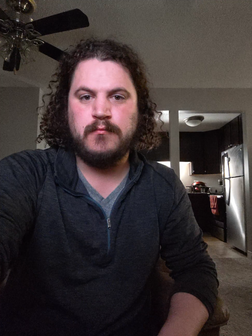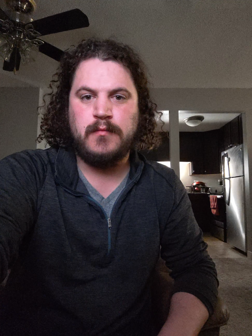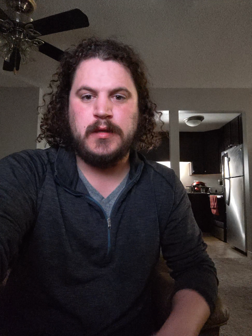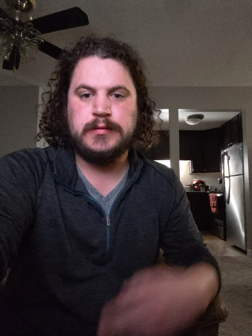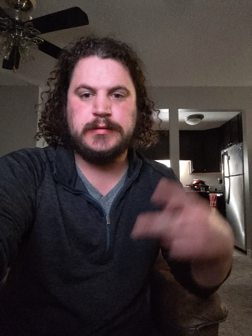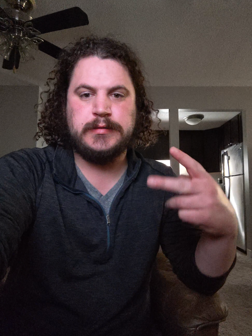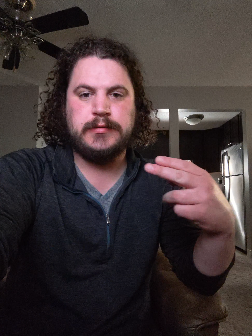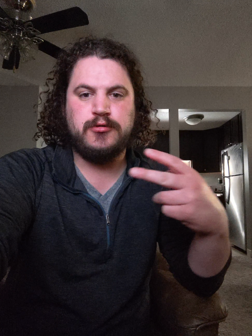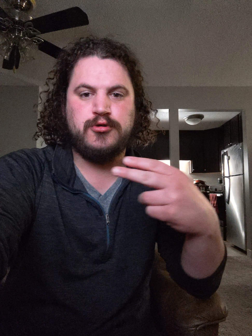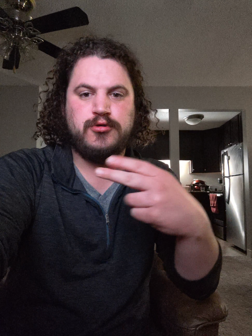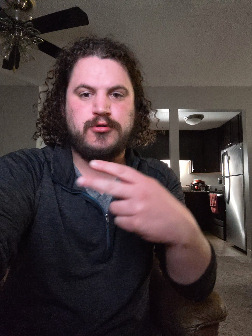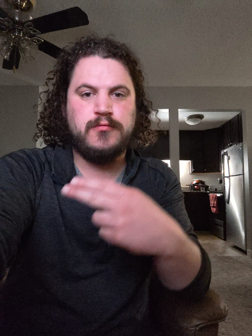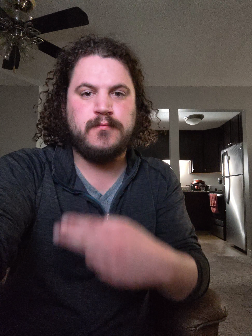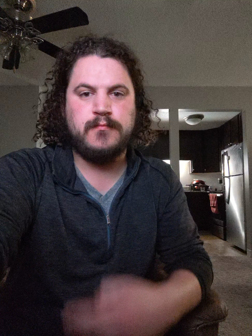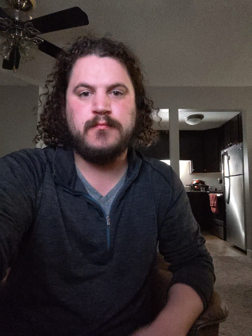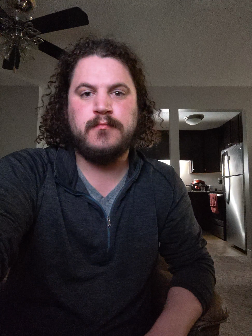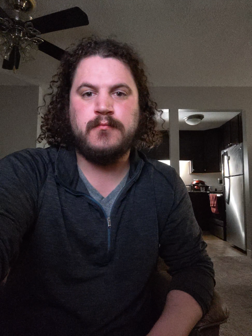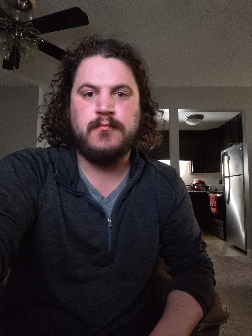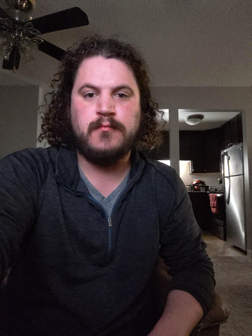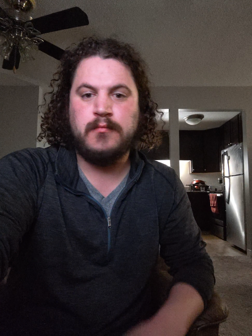scissors